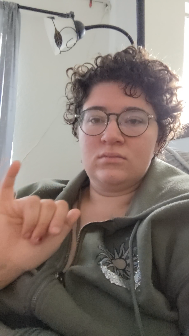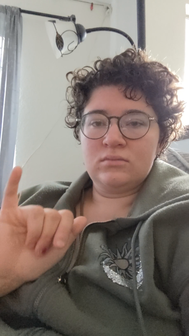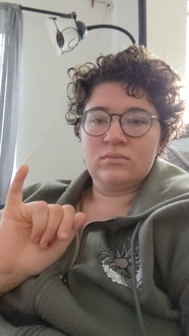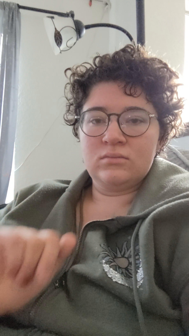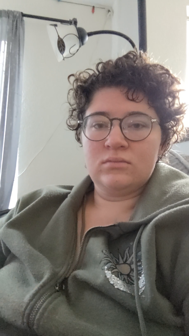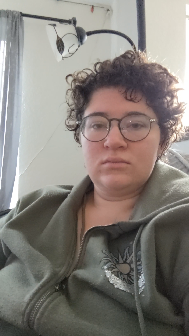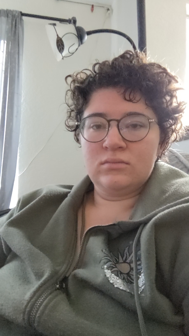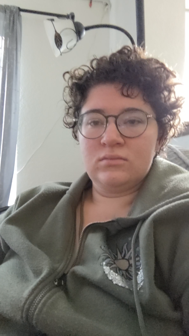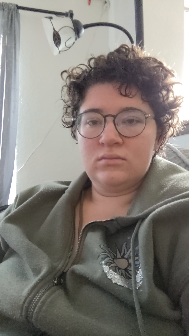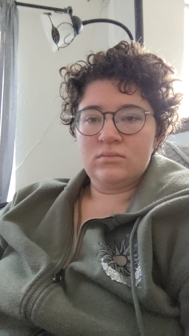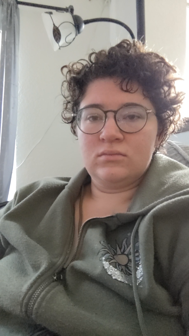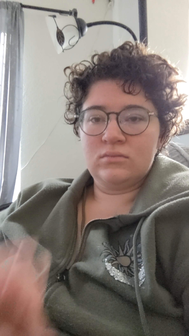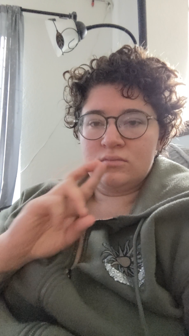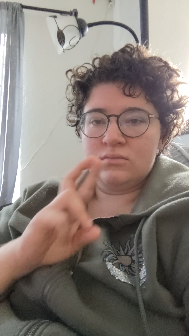are